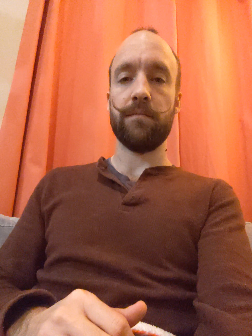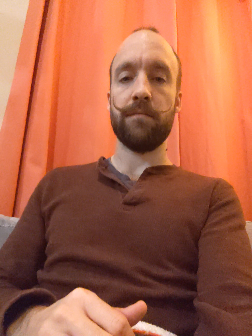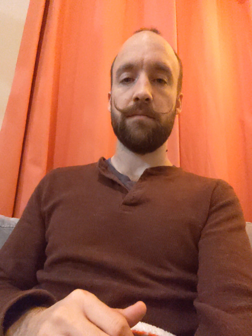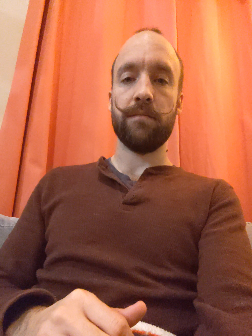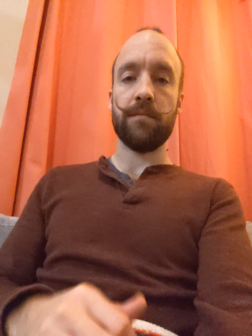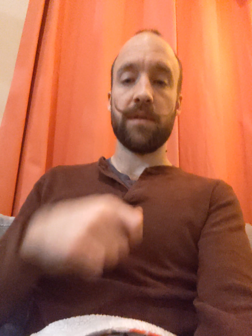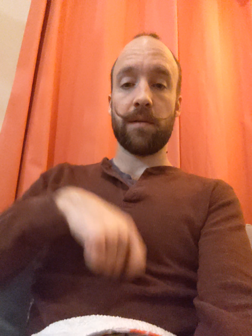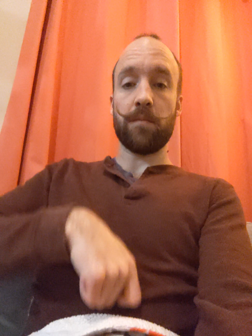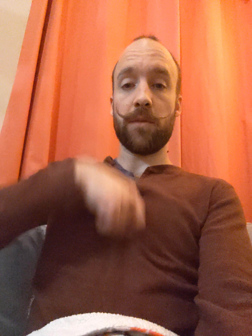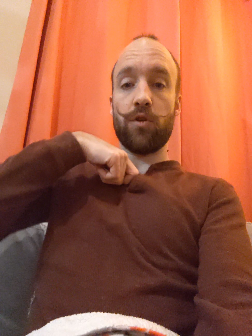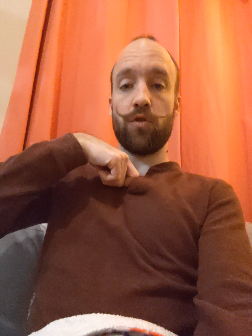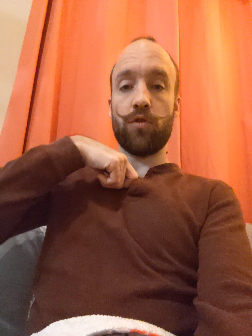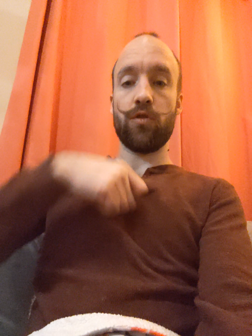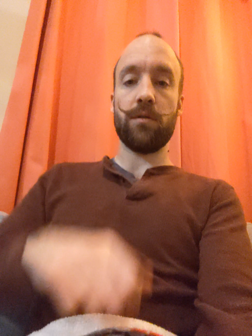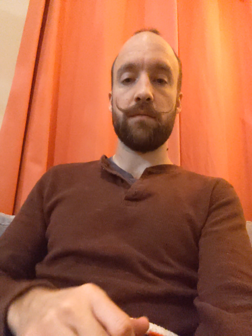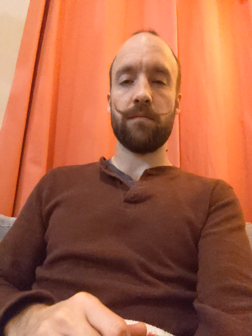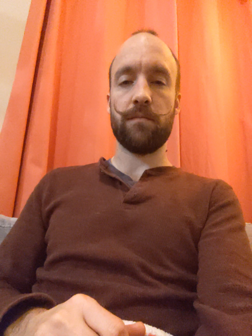zipper